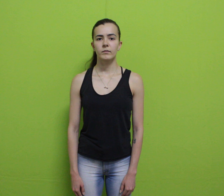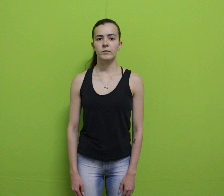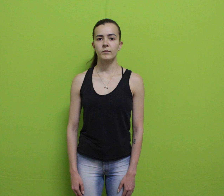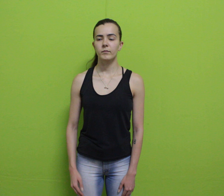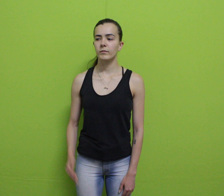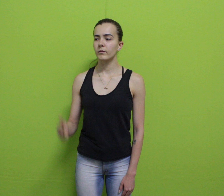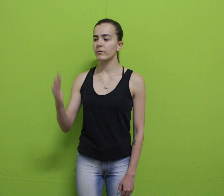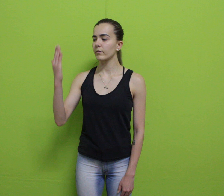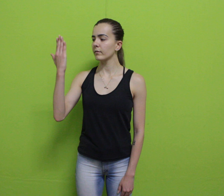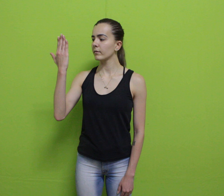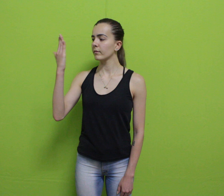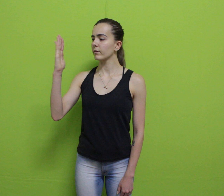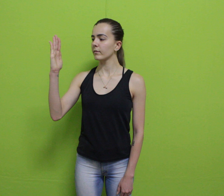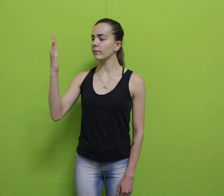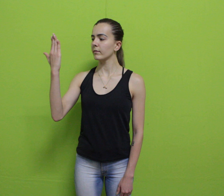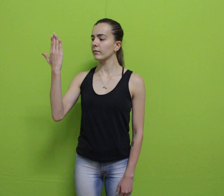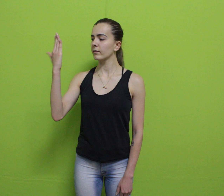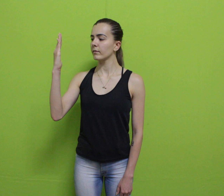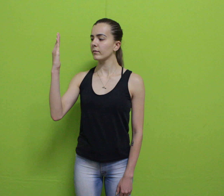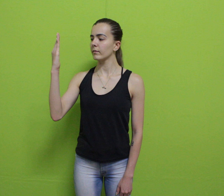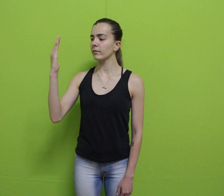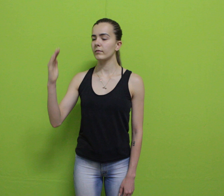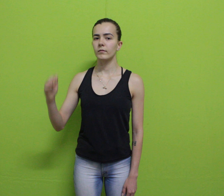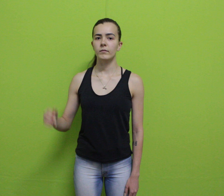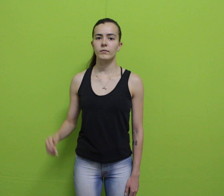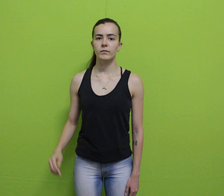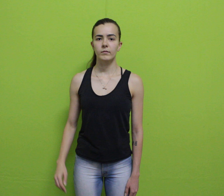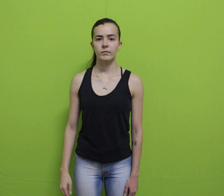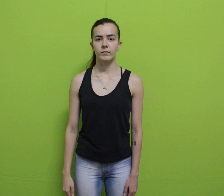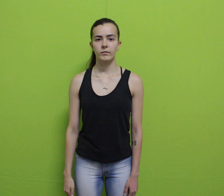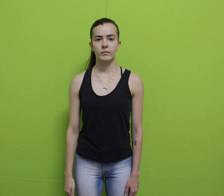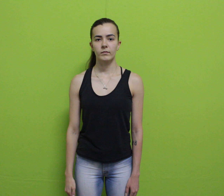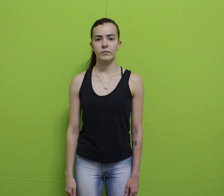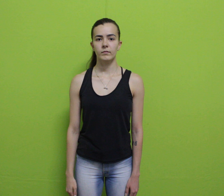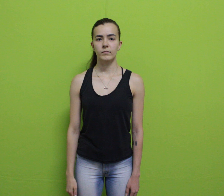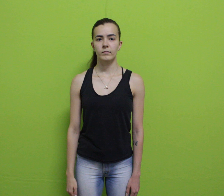espelho